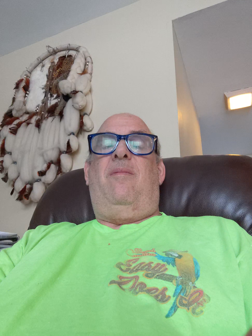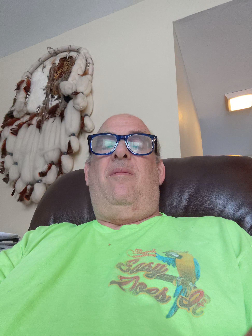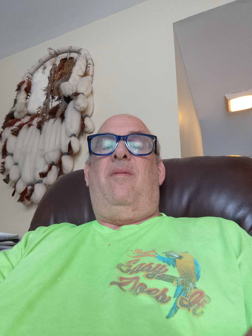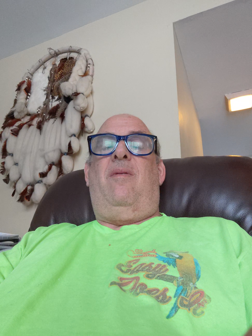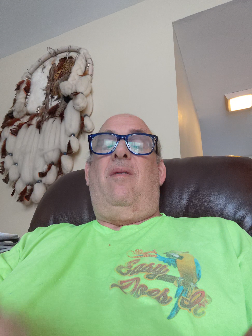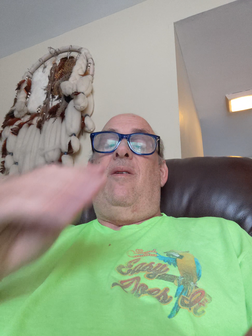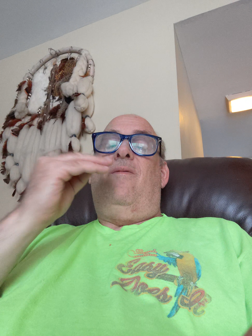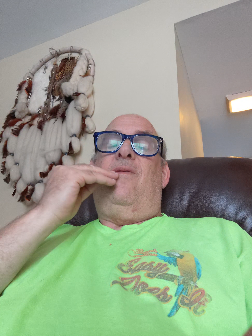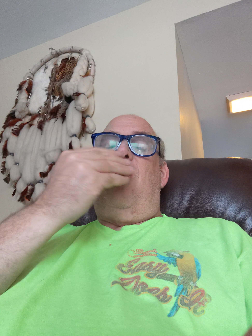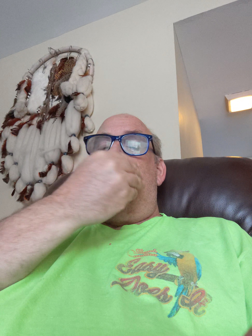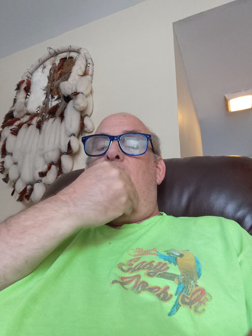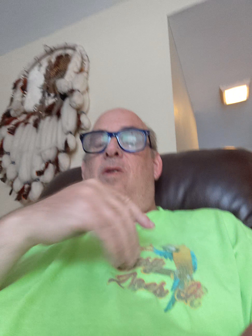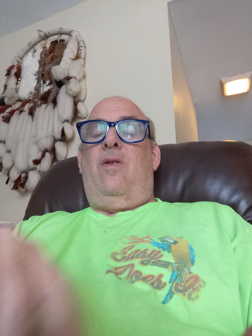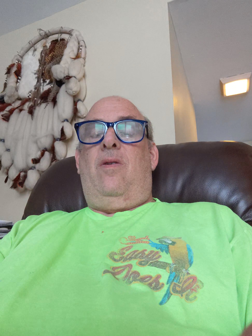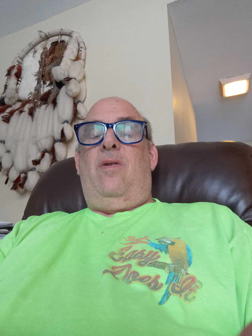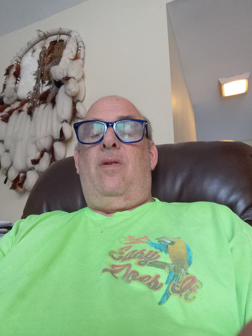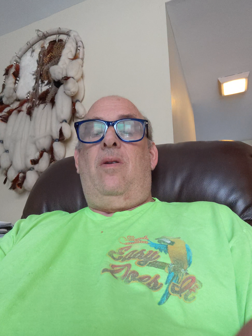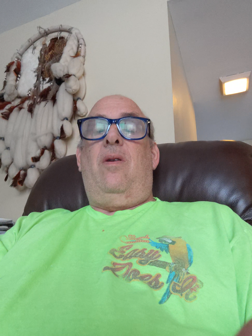flower